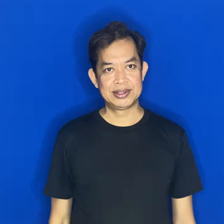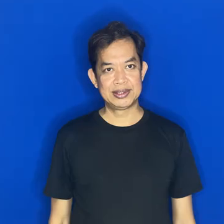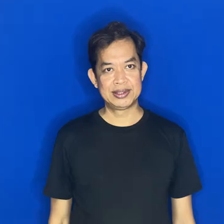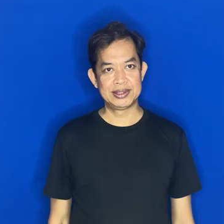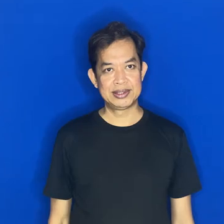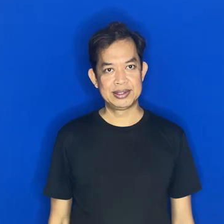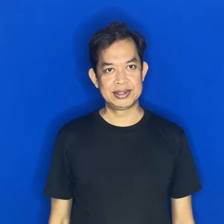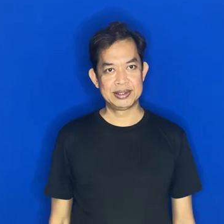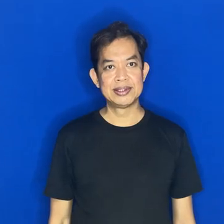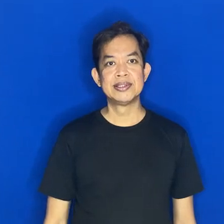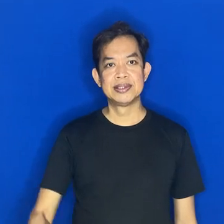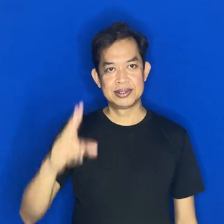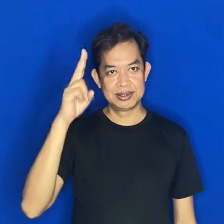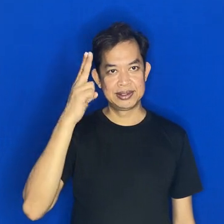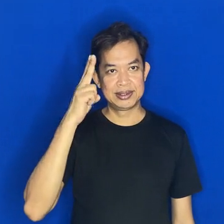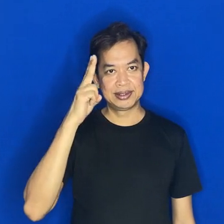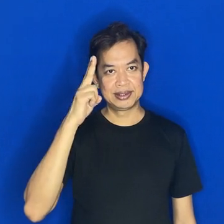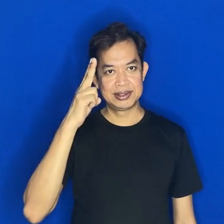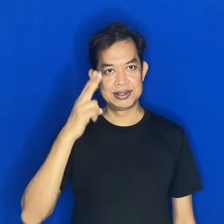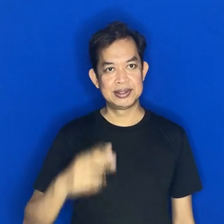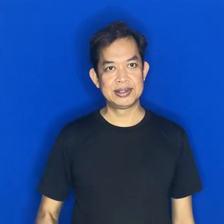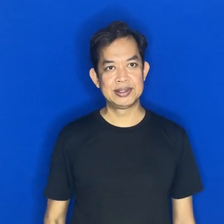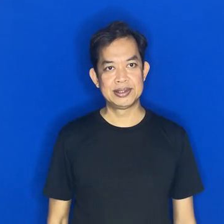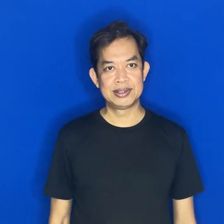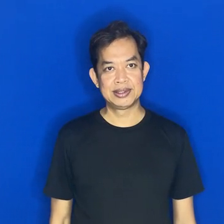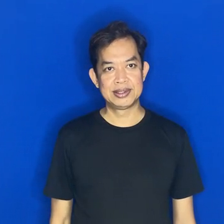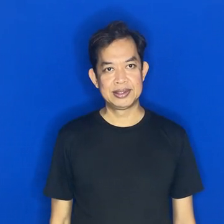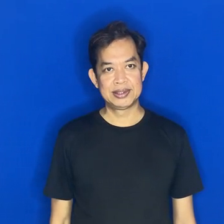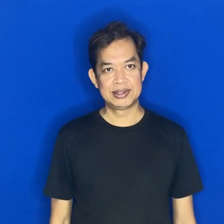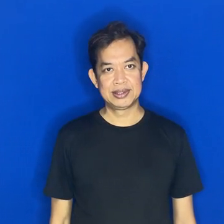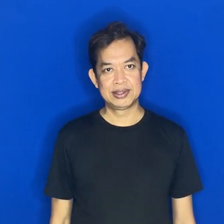uncle